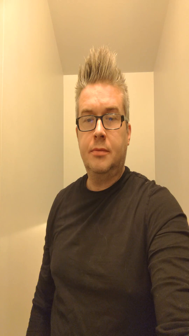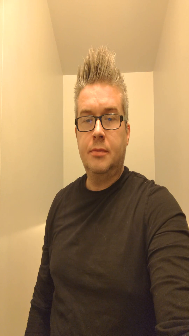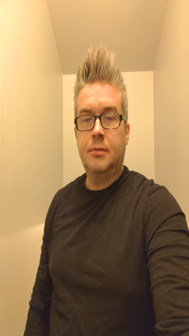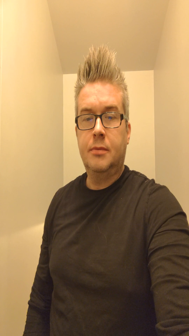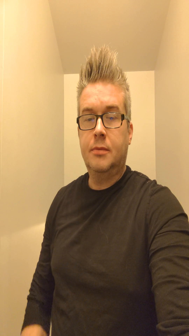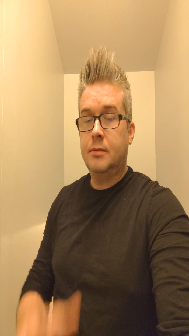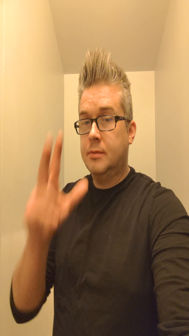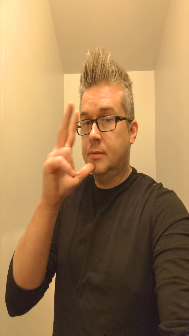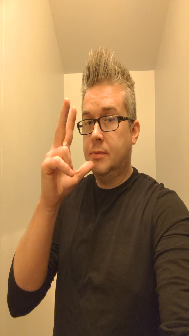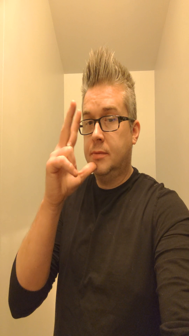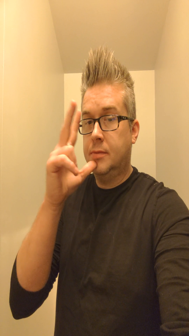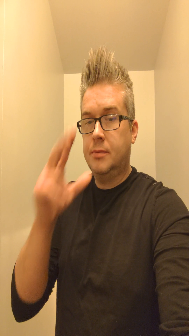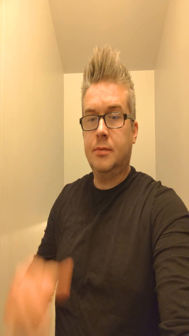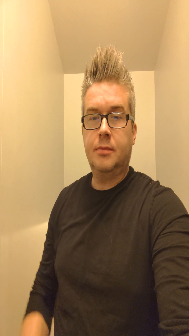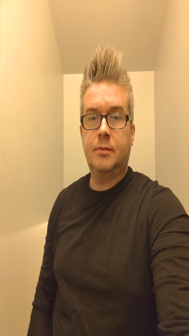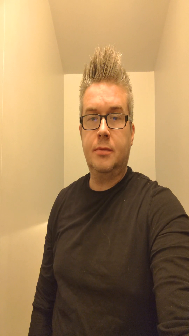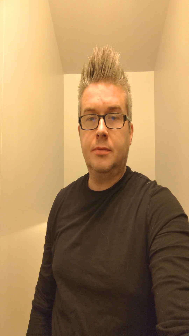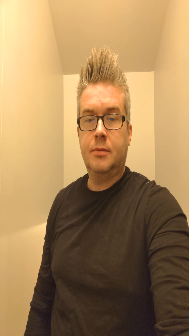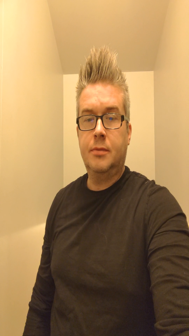hen